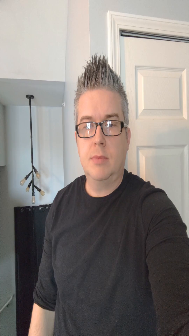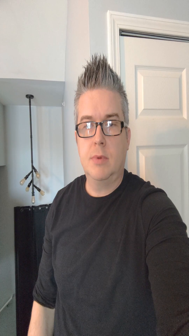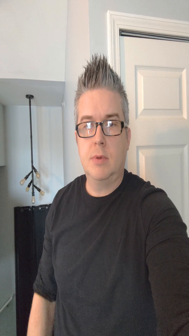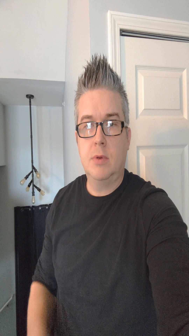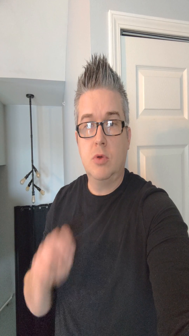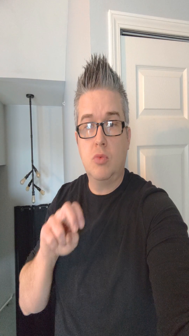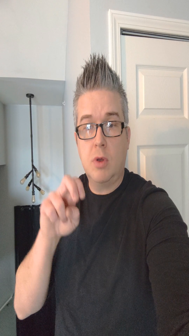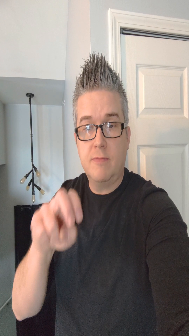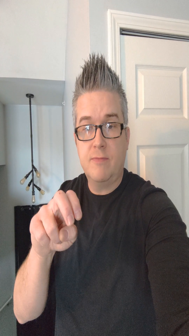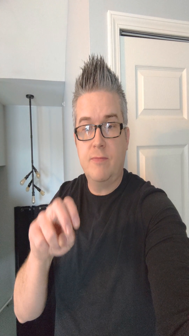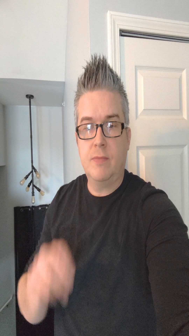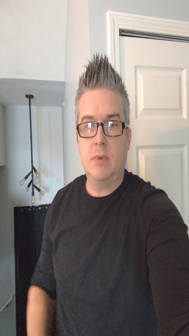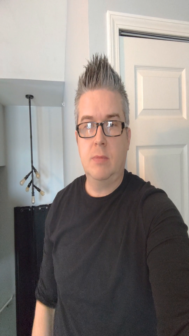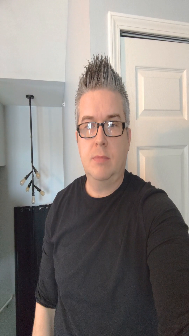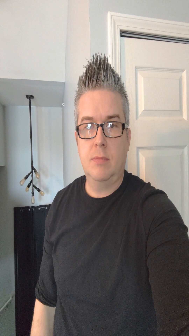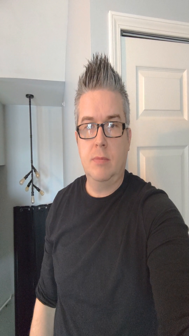ride